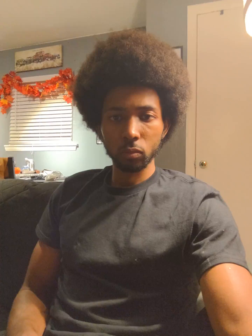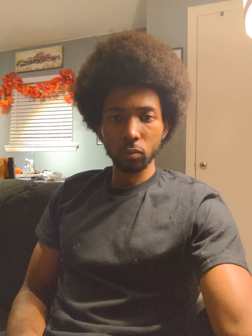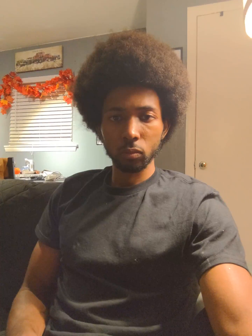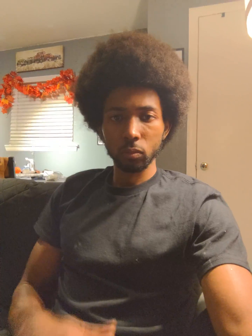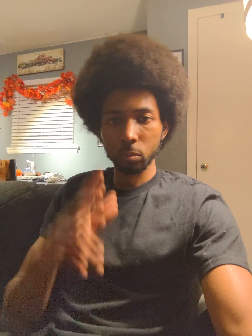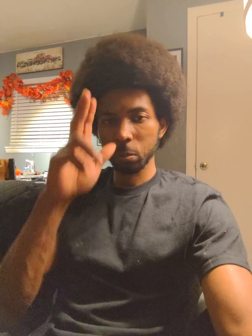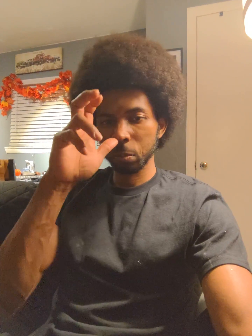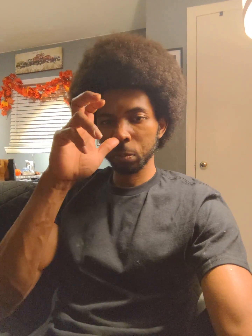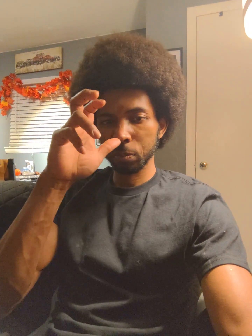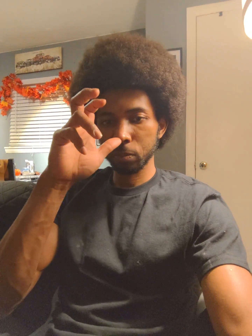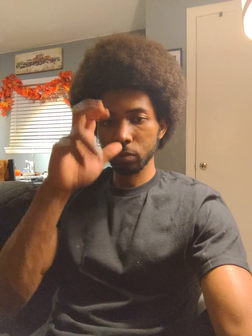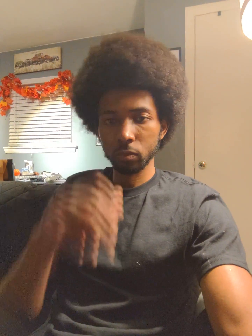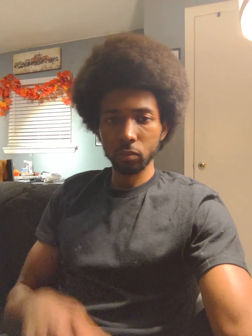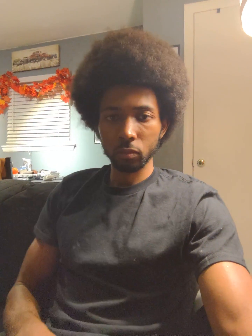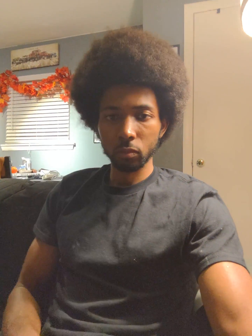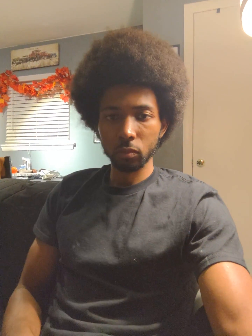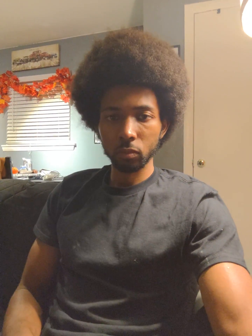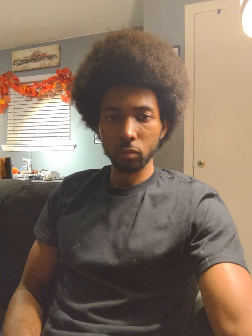ant